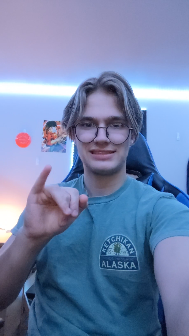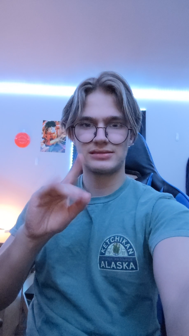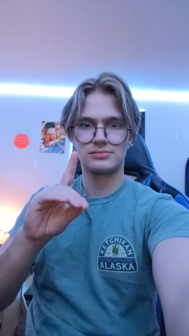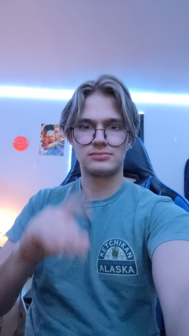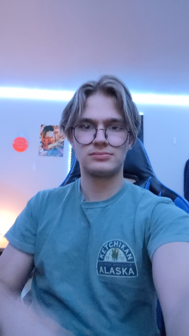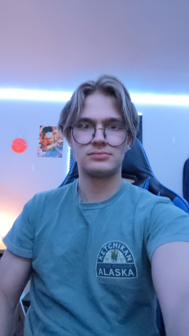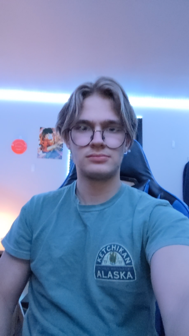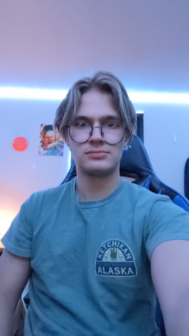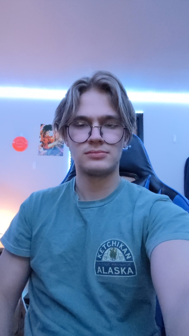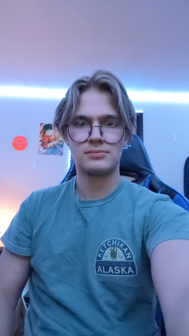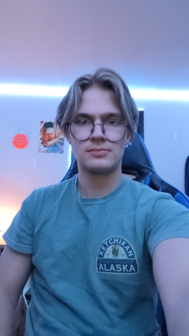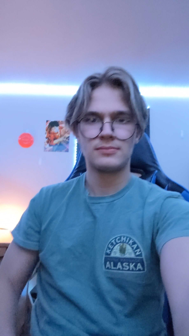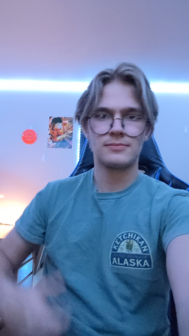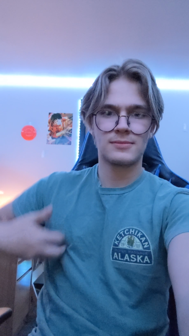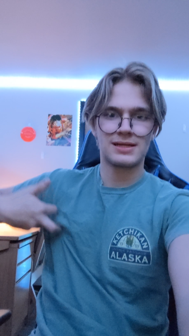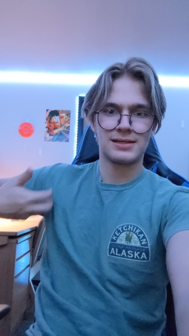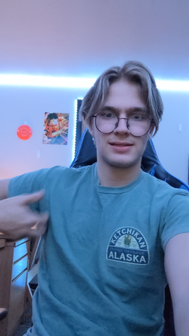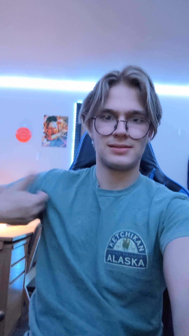monkey